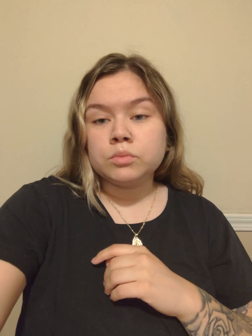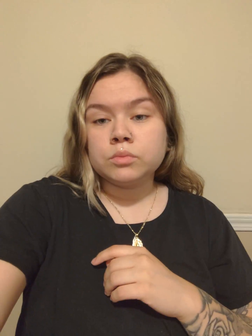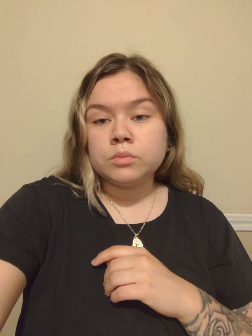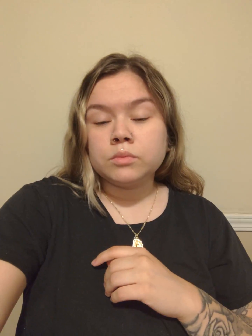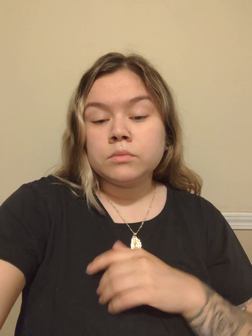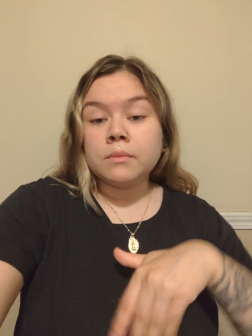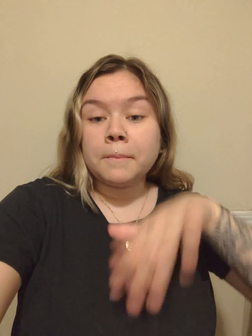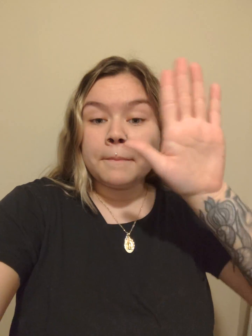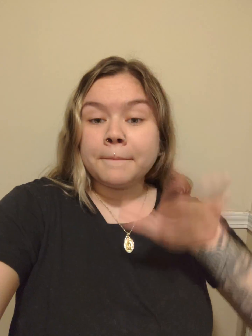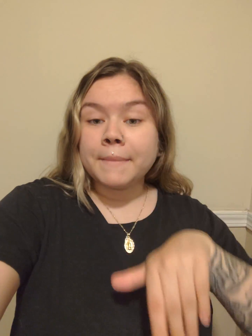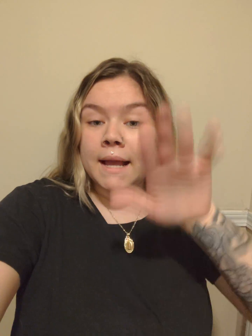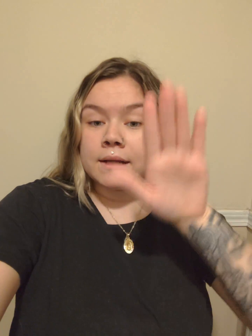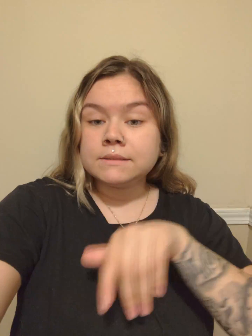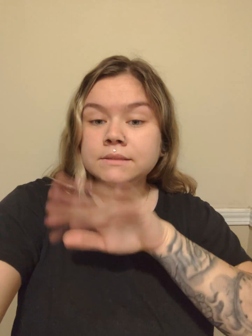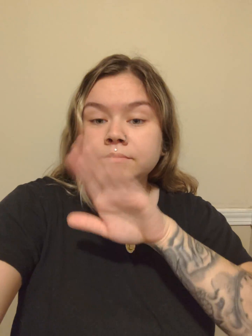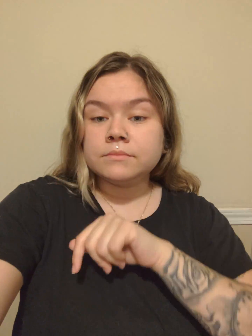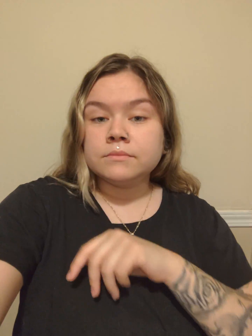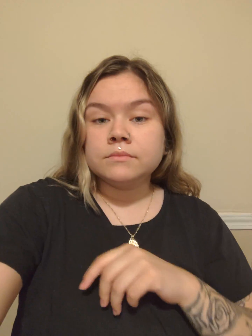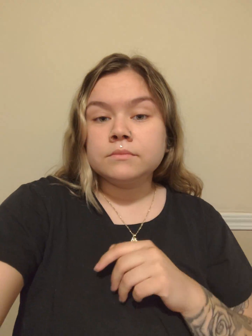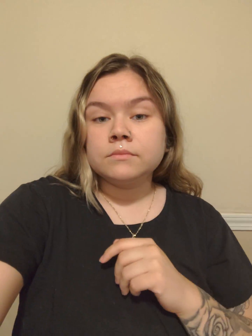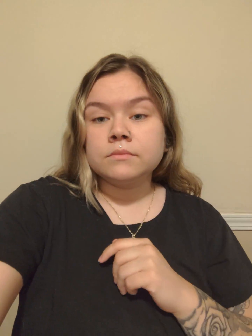paint